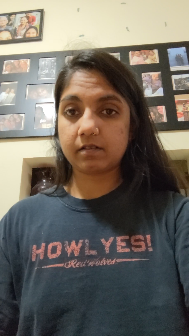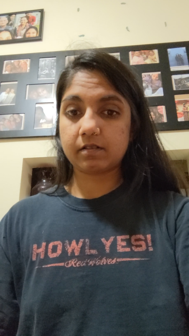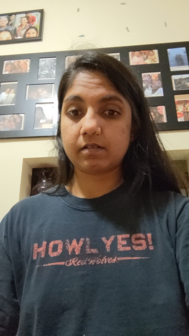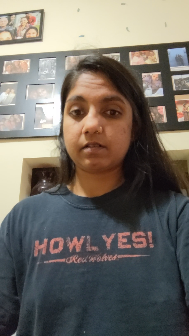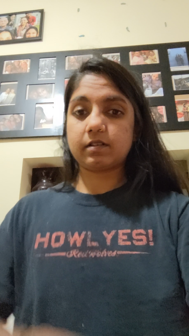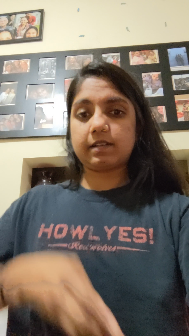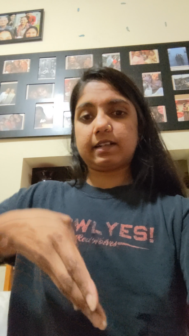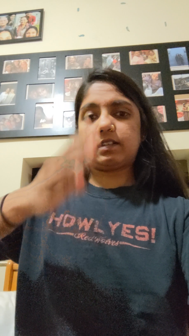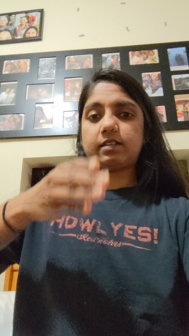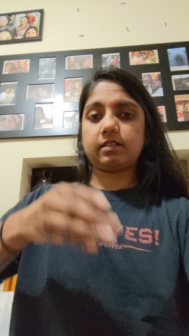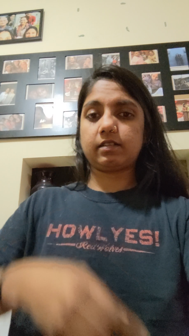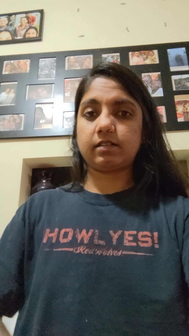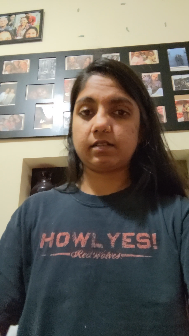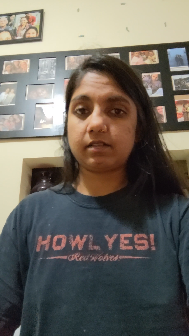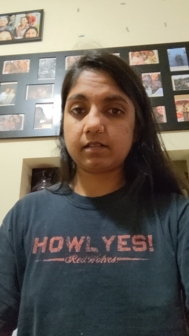kick